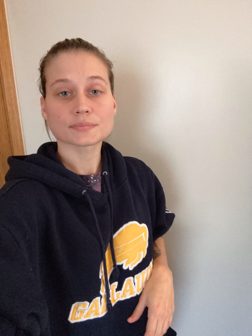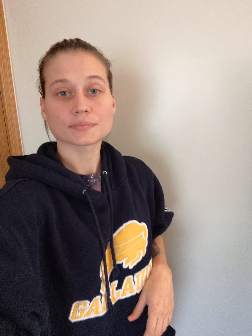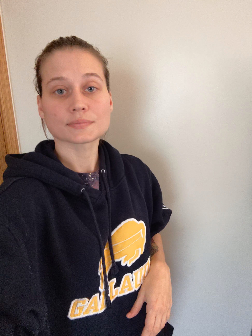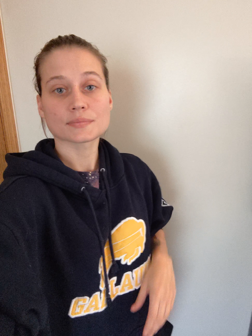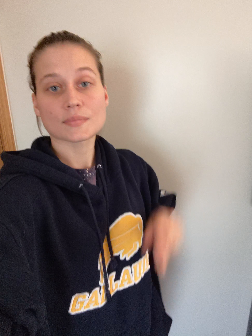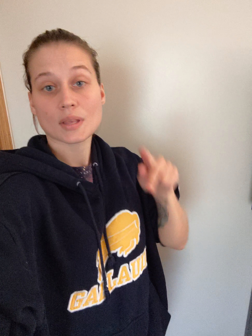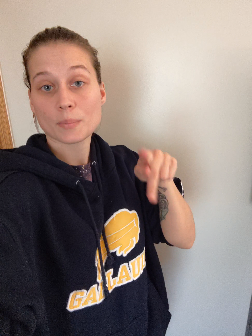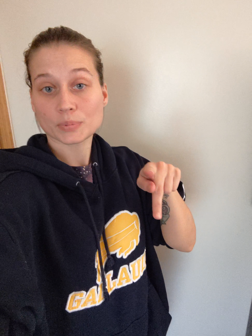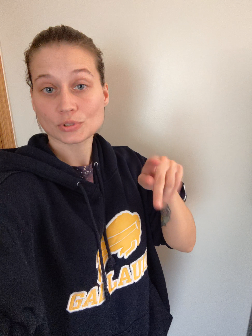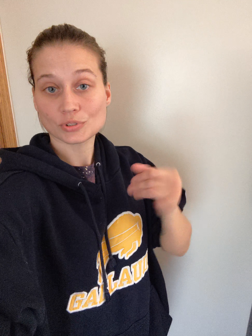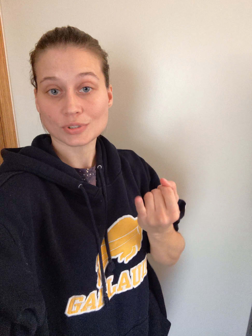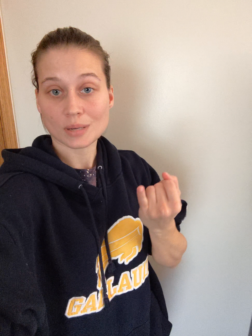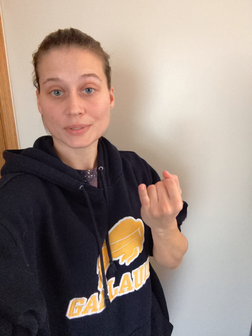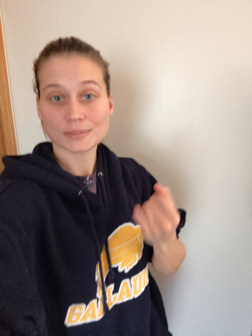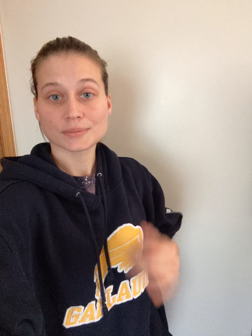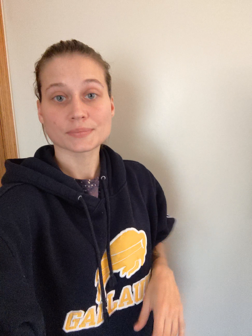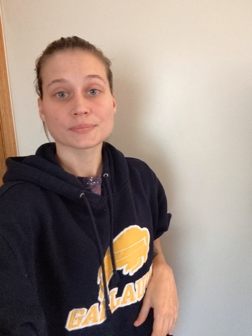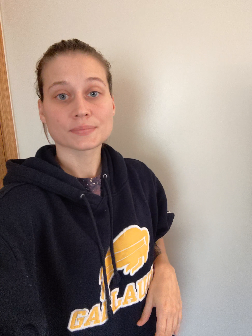pajamas